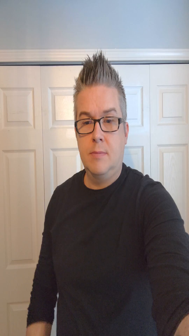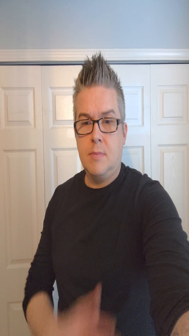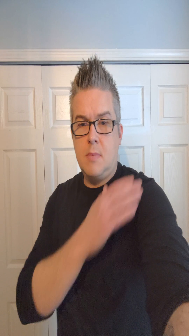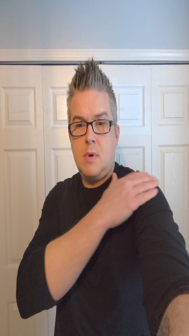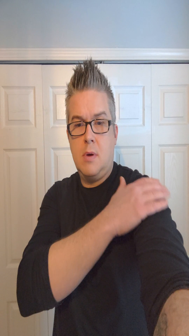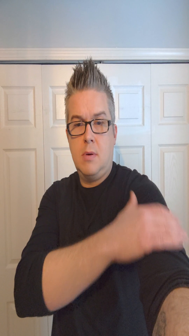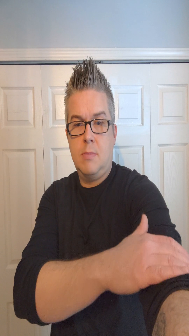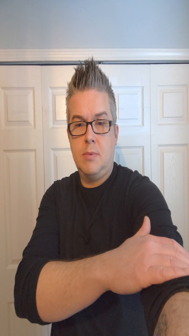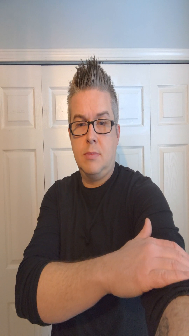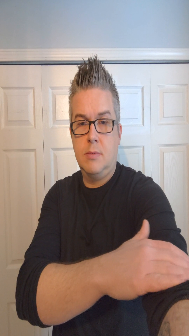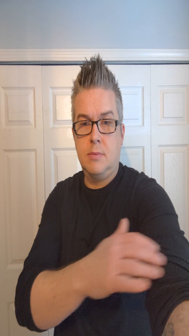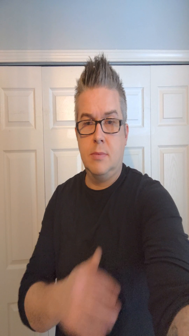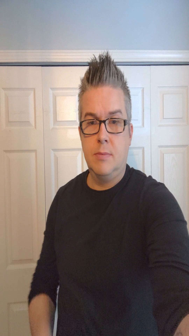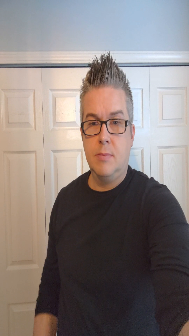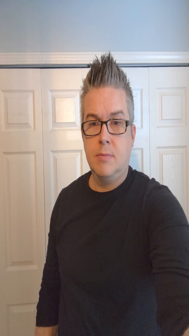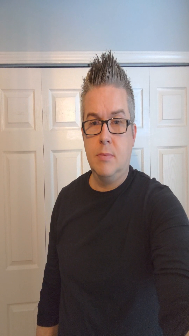arm